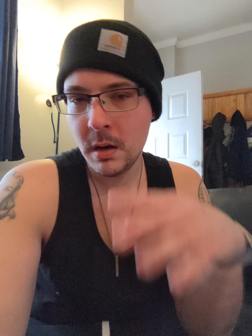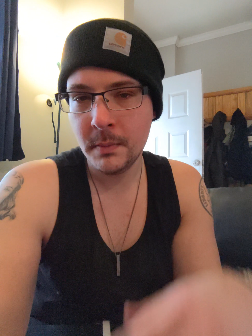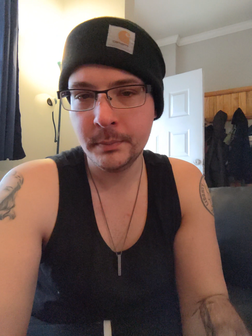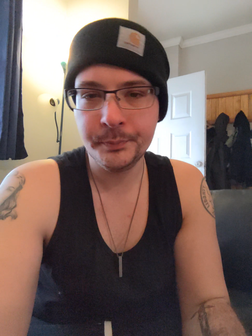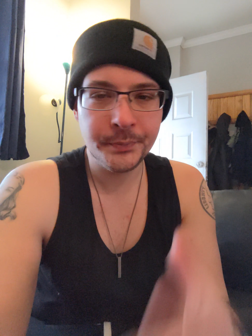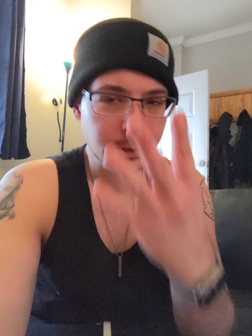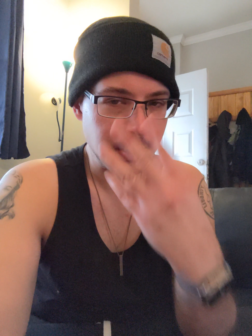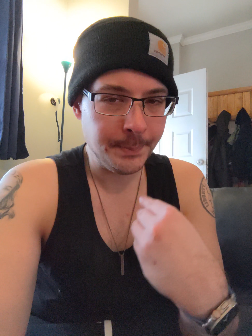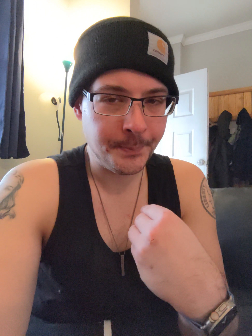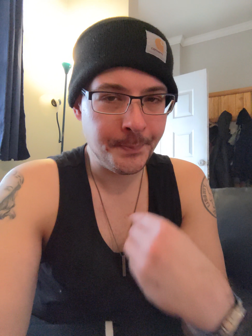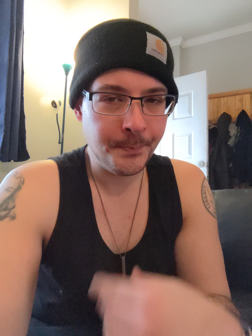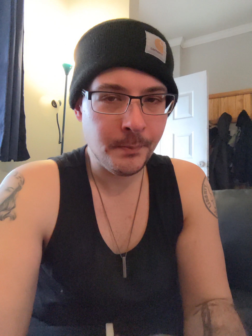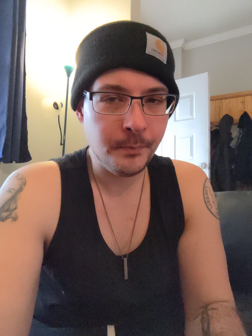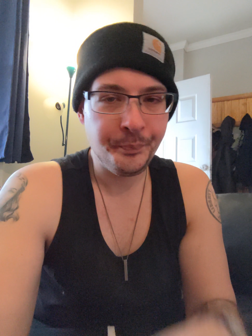sleep